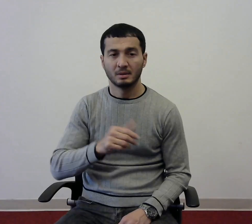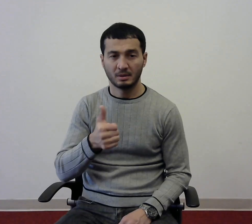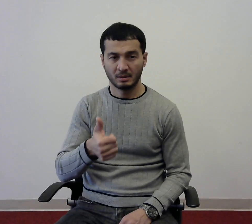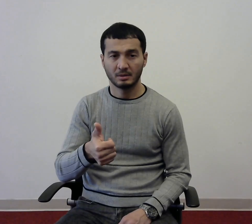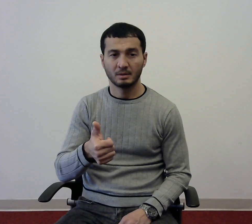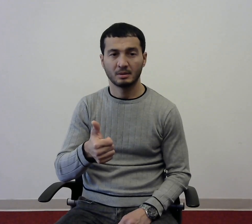yaxşı